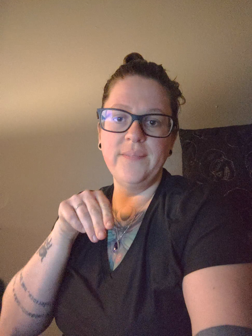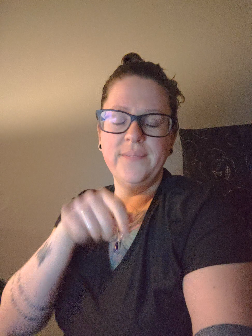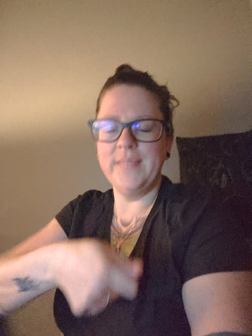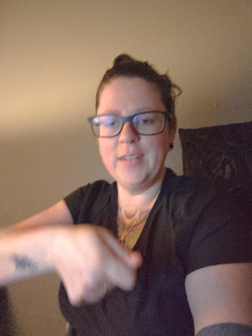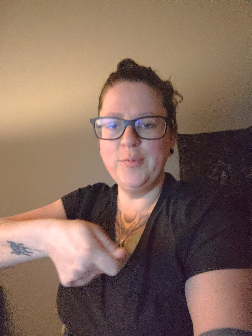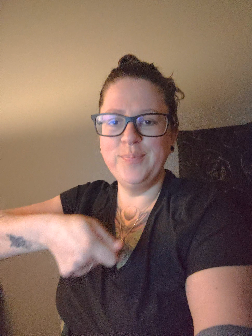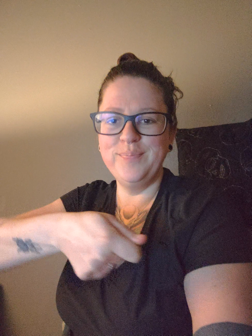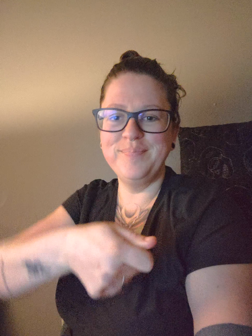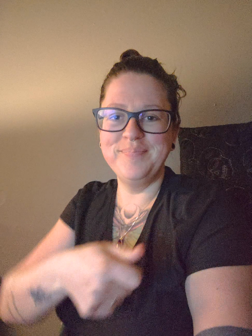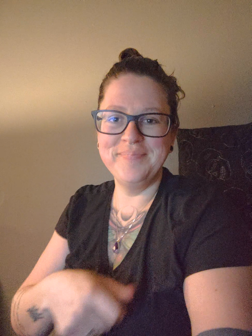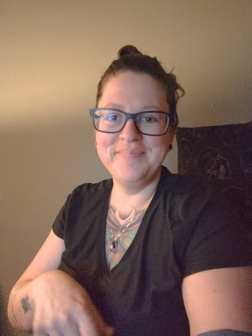vacuum